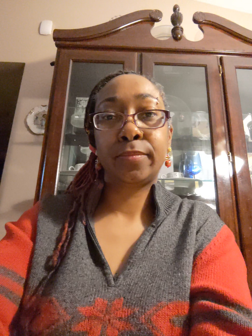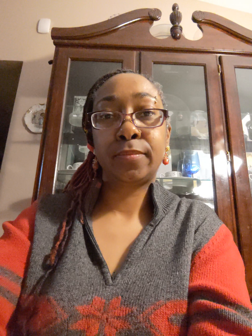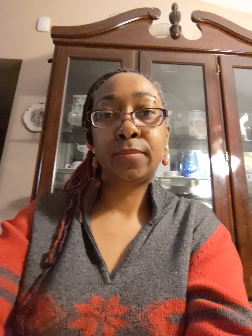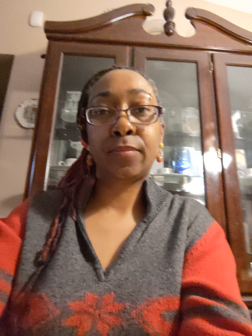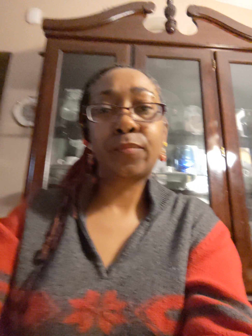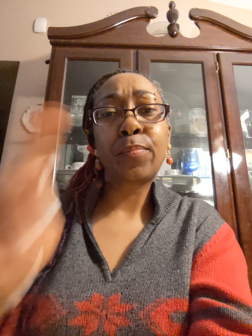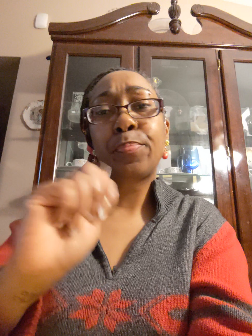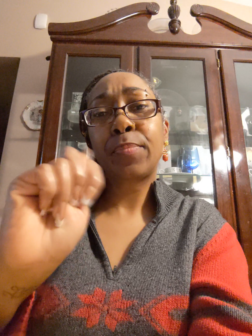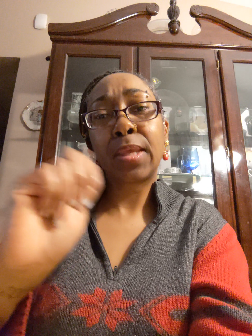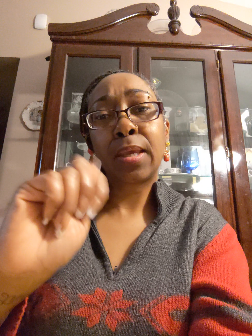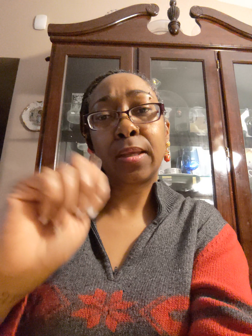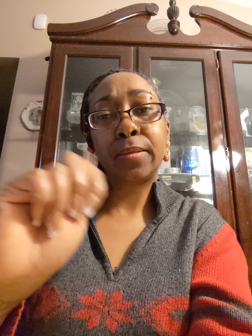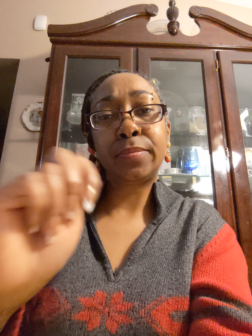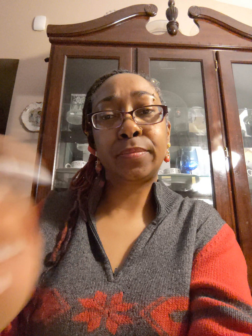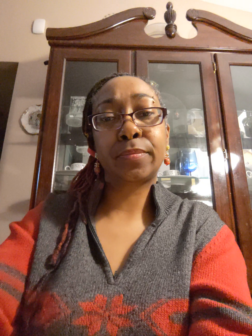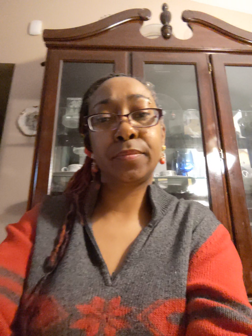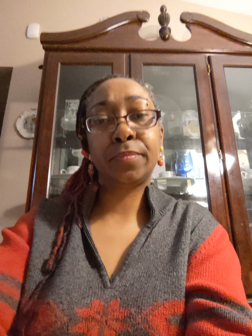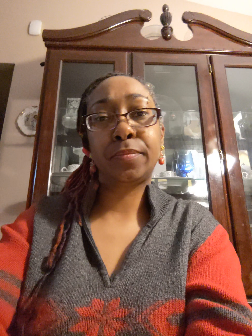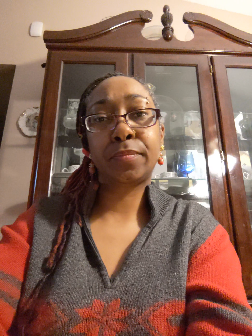potty